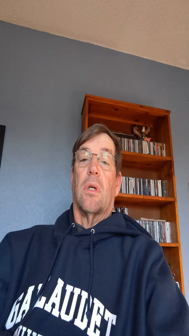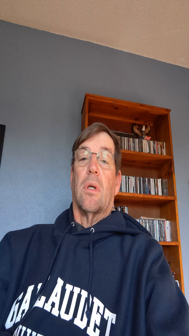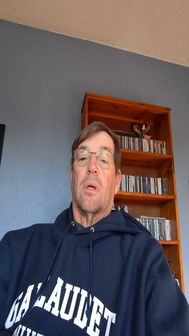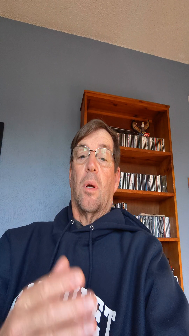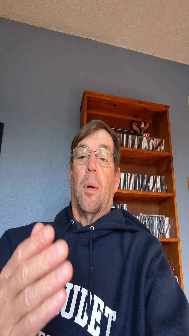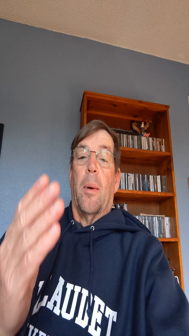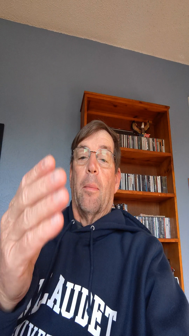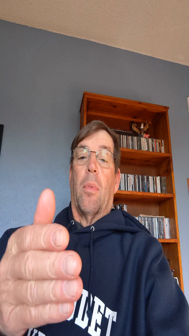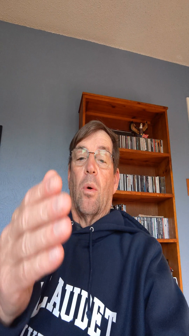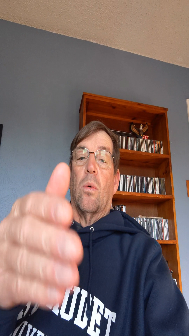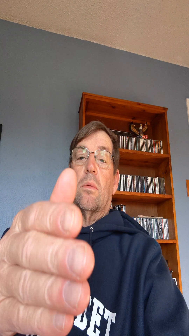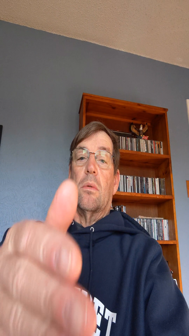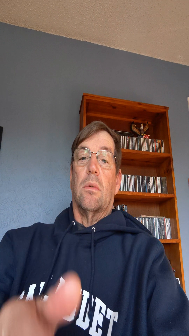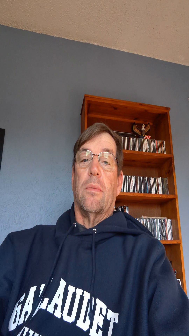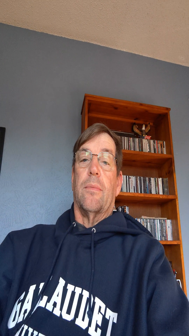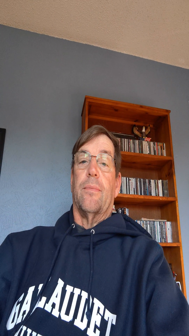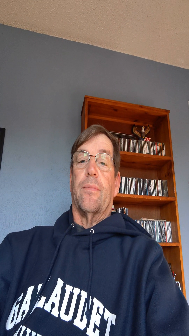boat